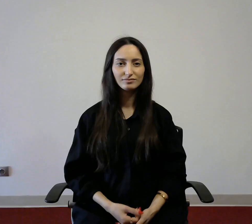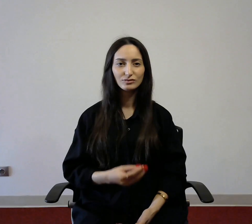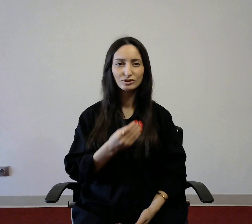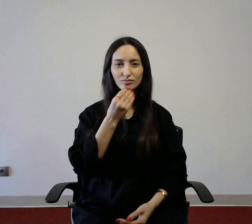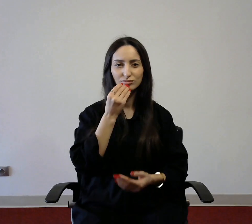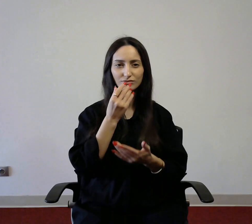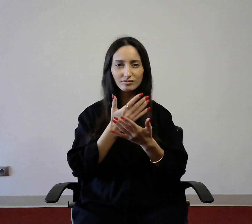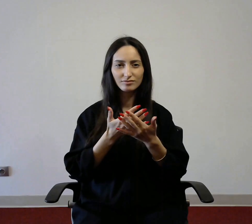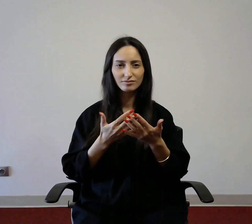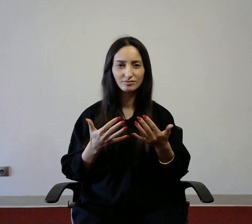ərzaq